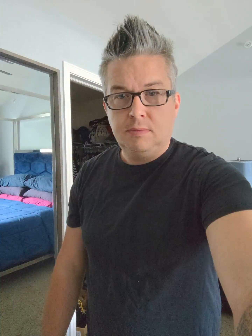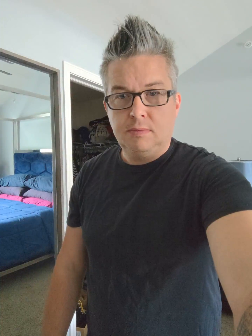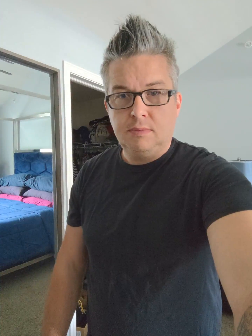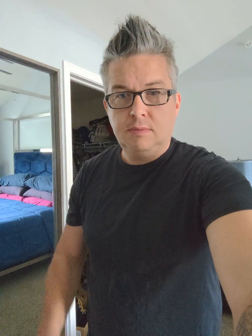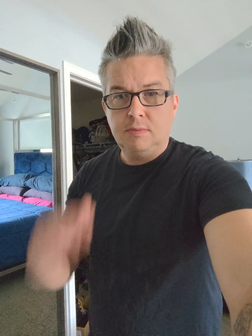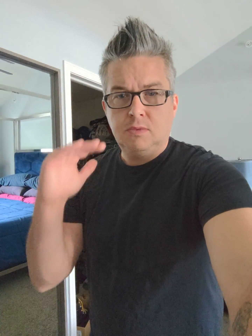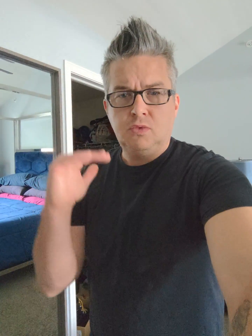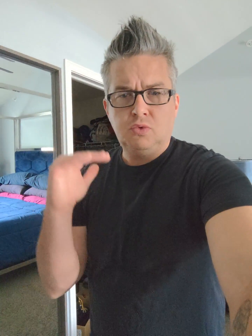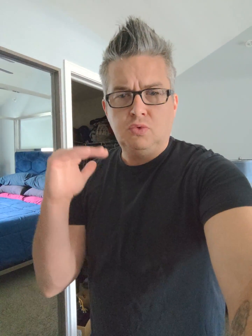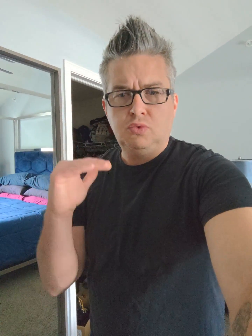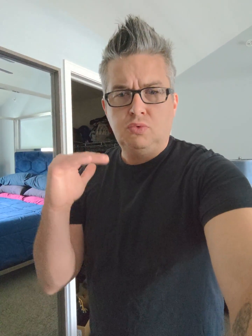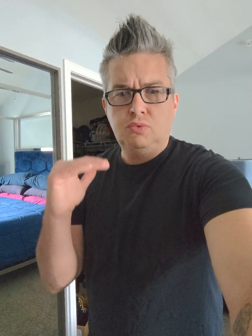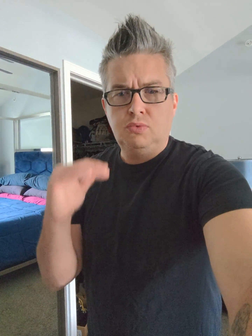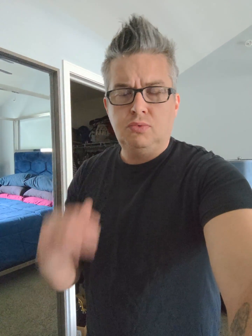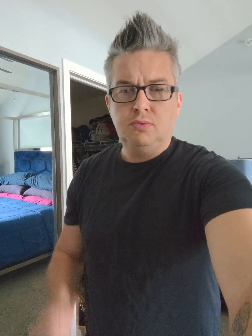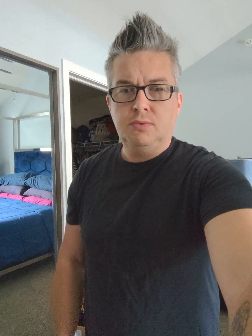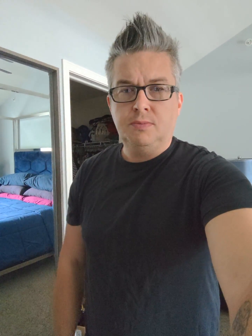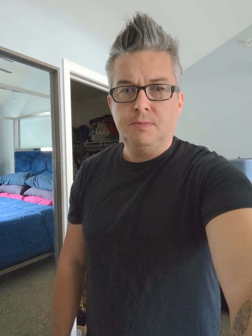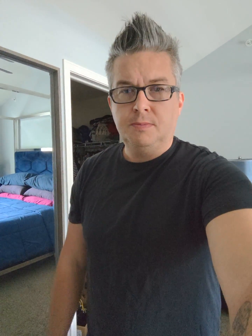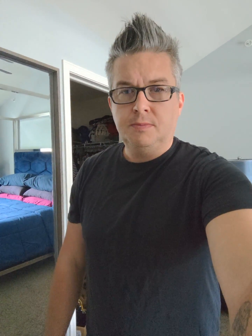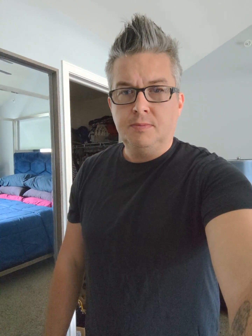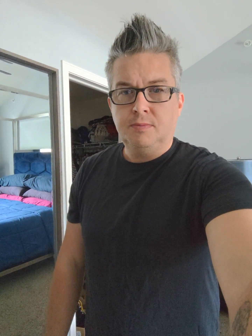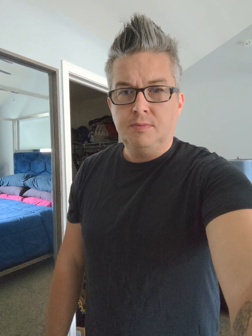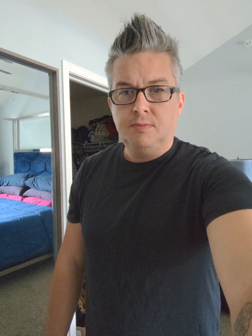little